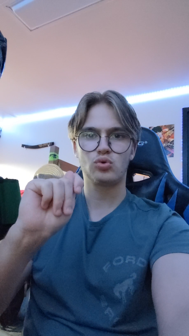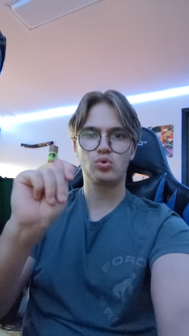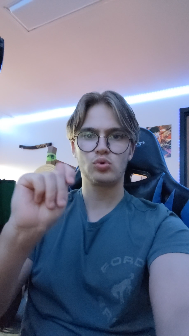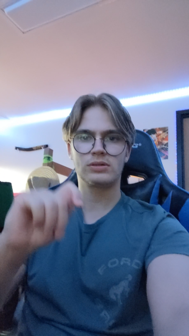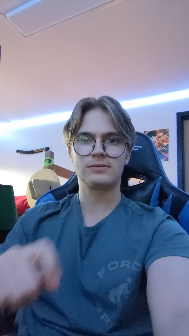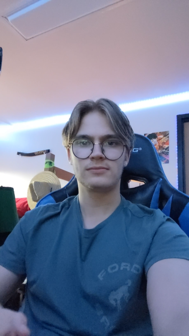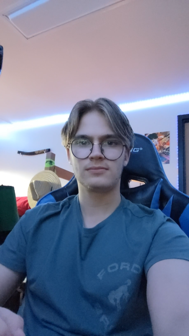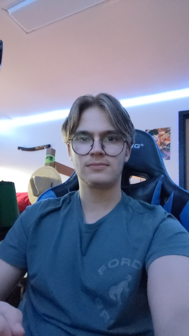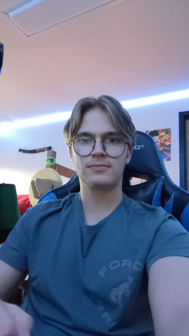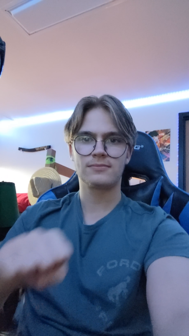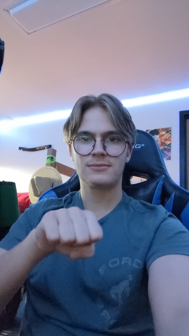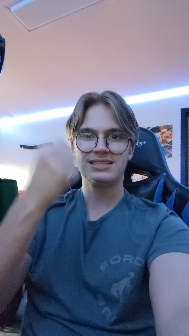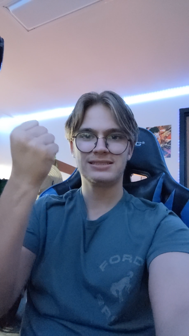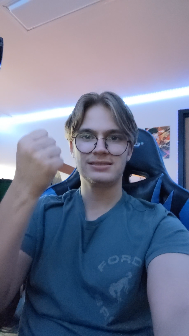break